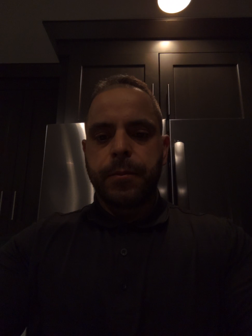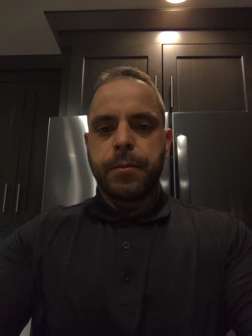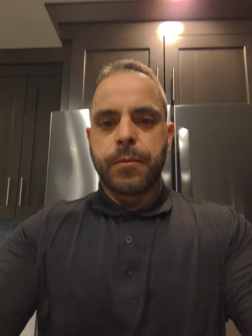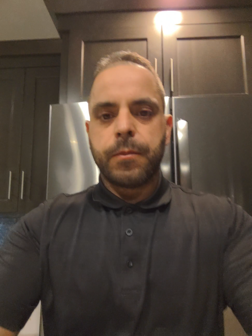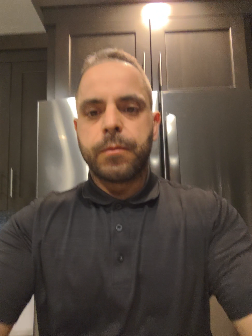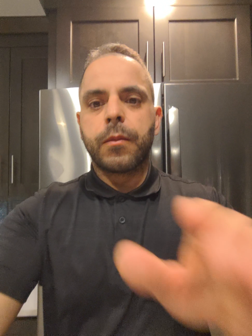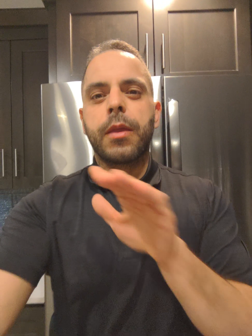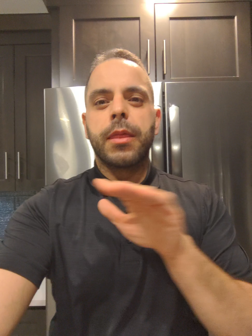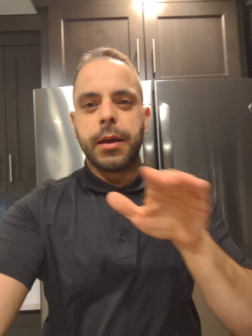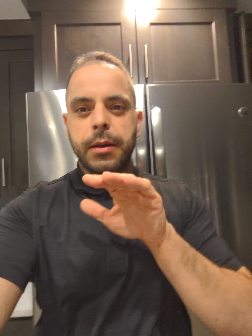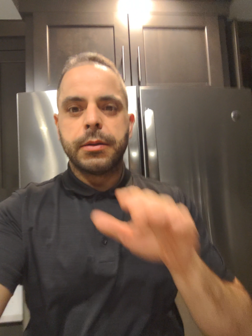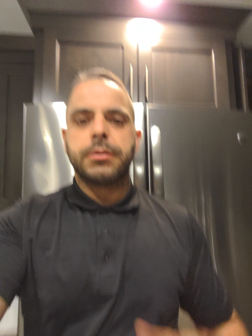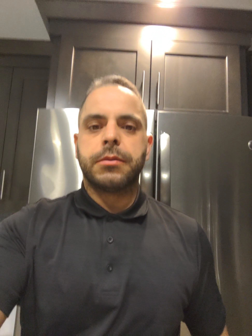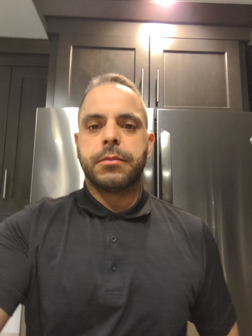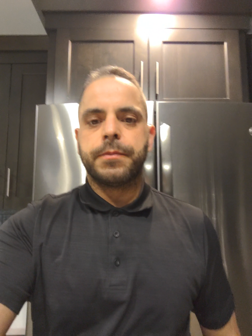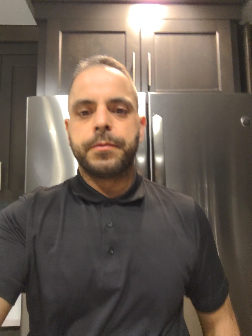clean